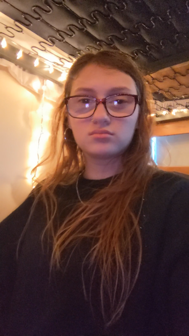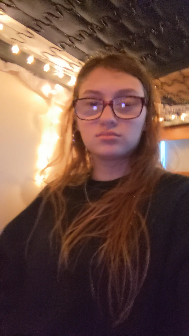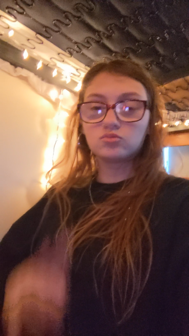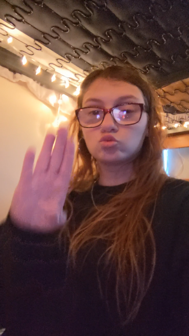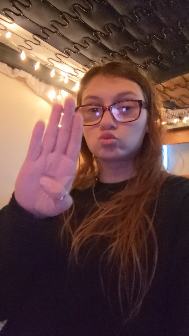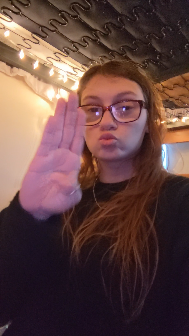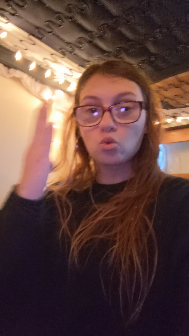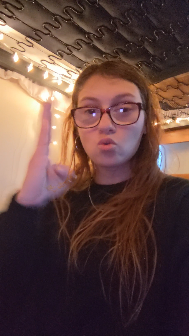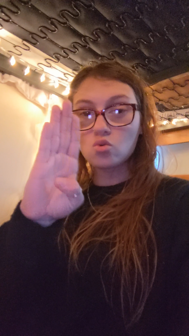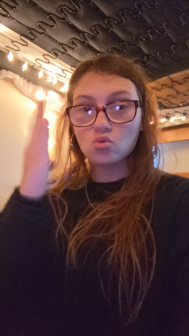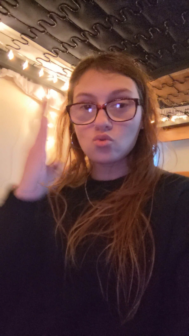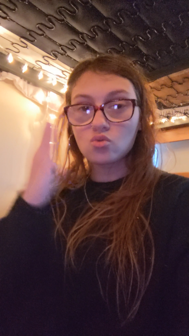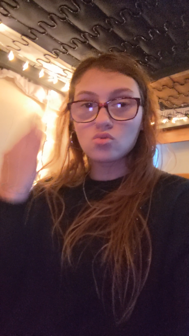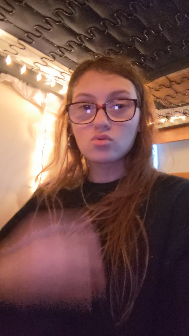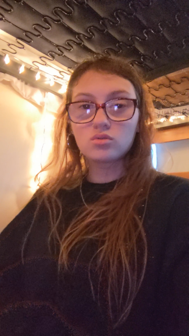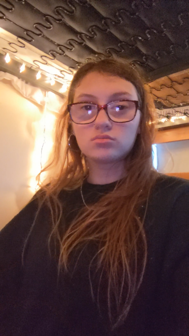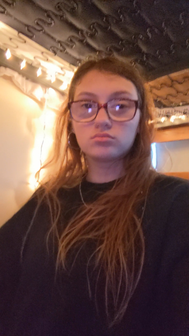door